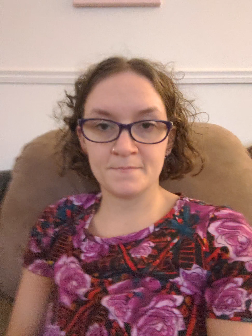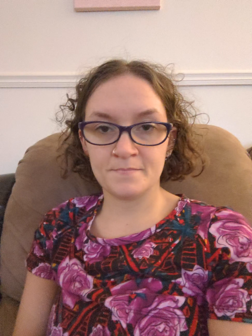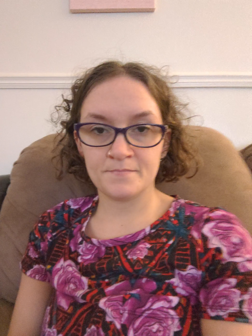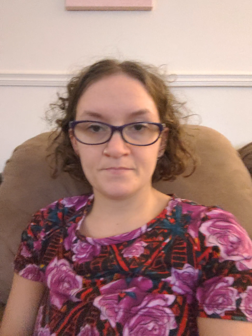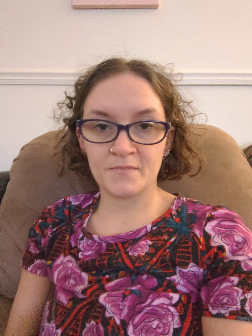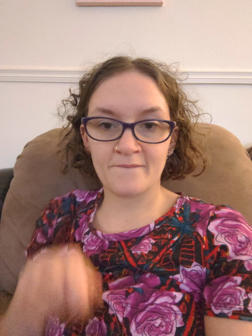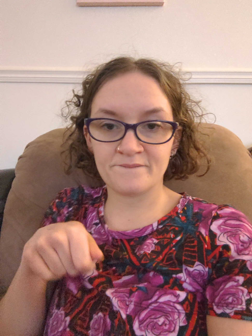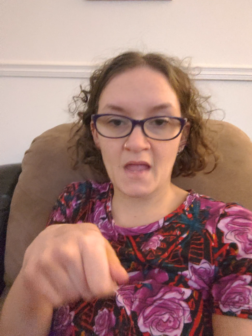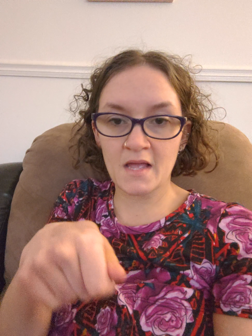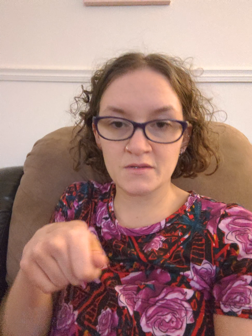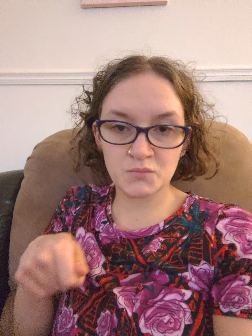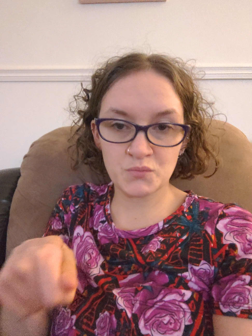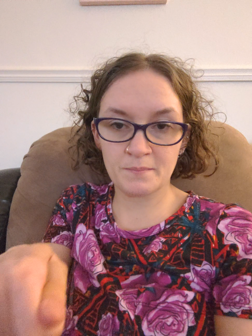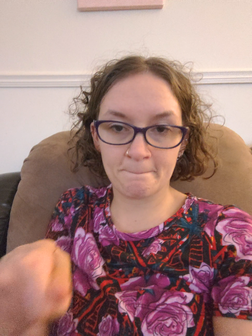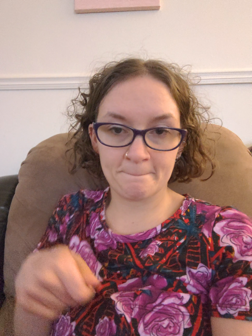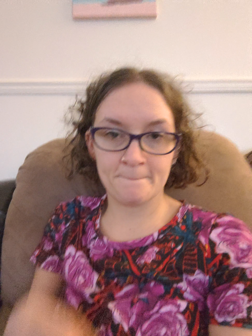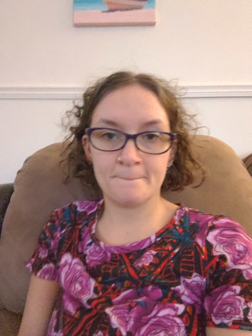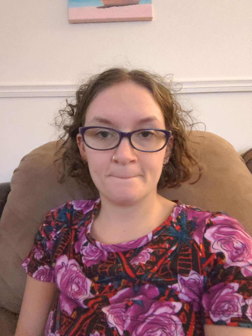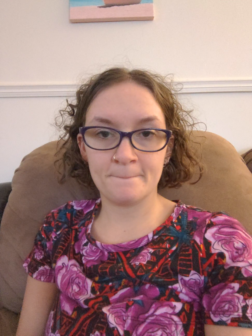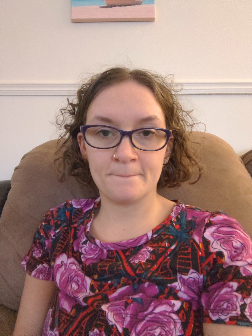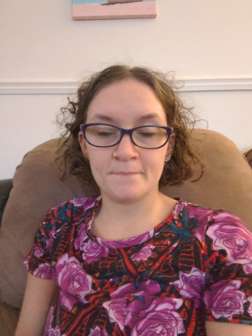vacuum